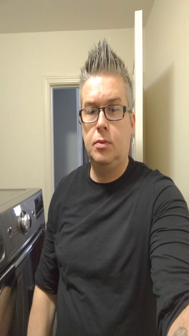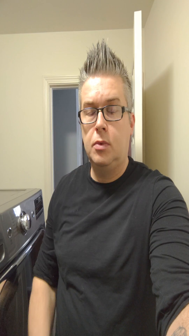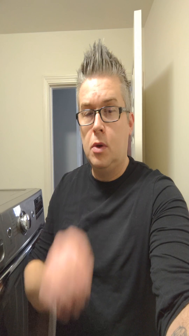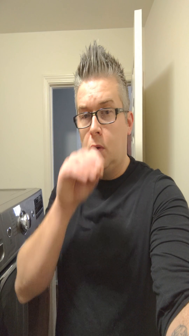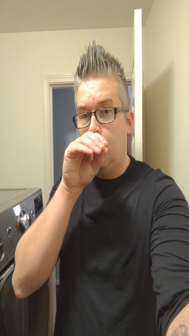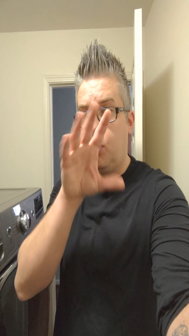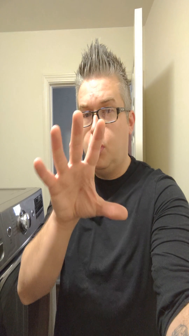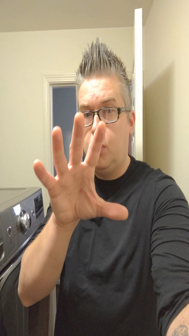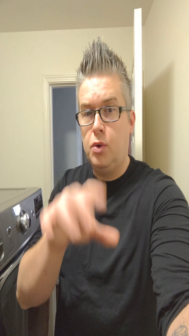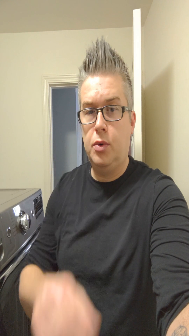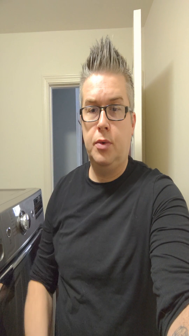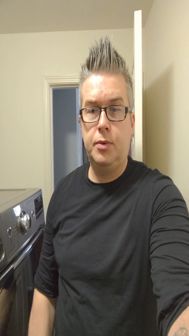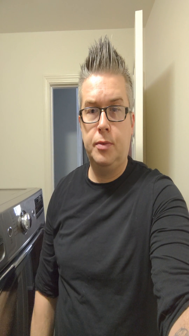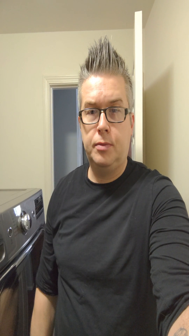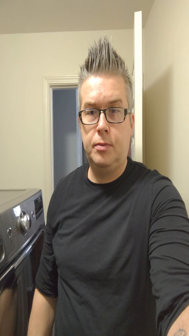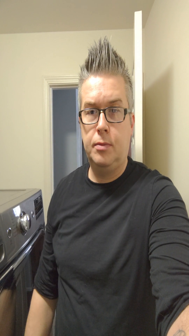blow